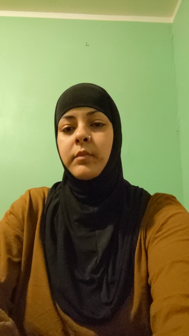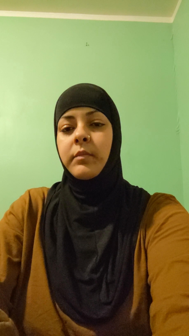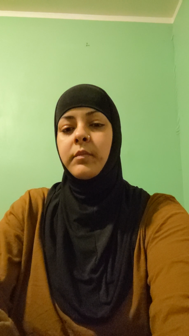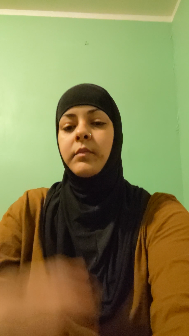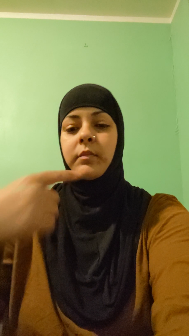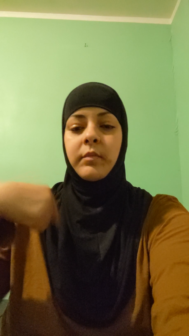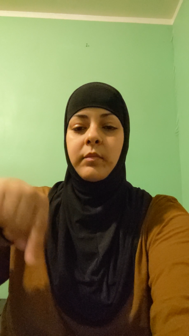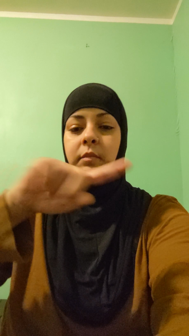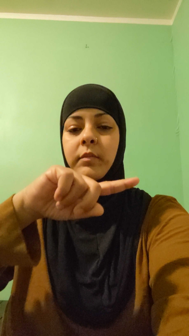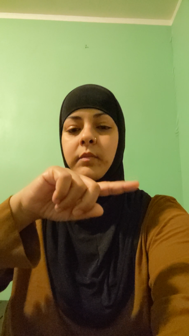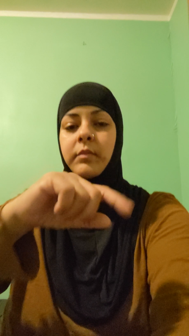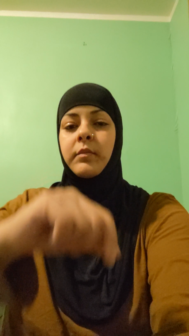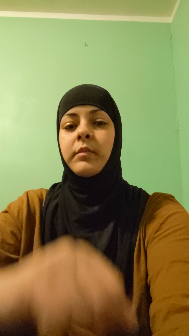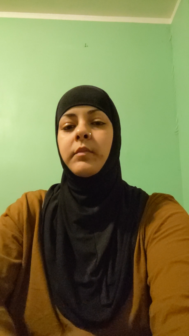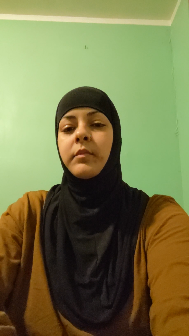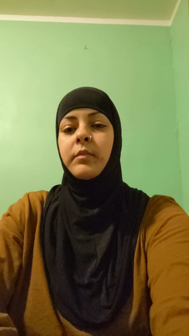around